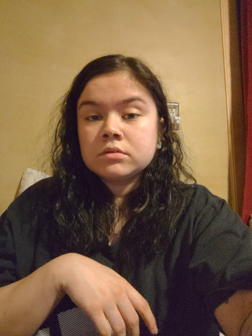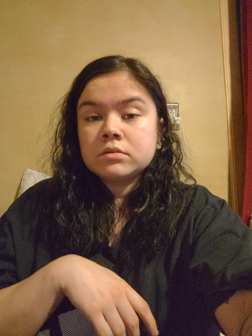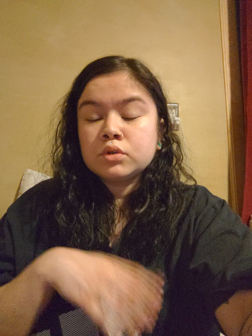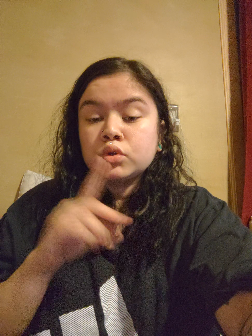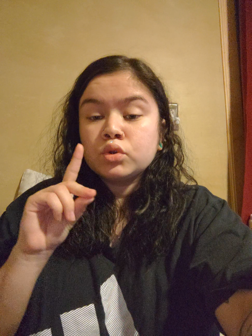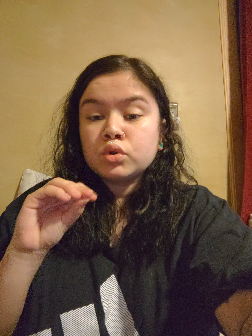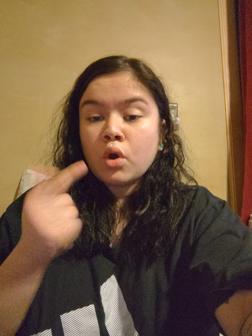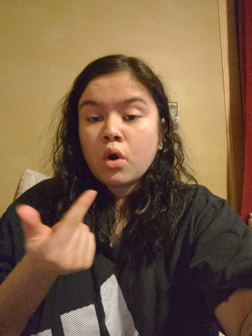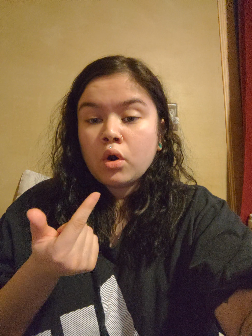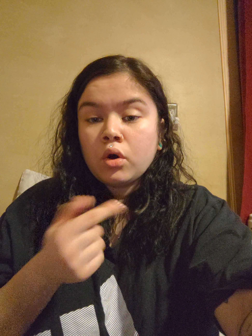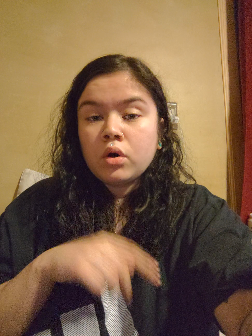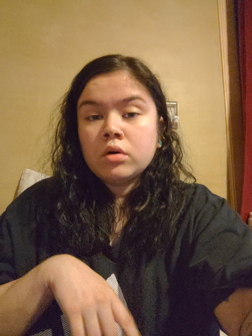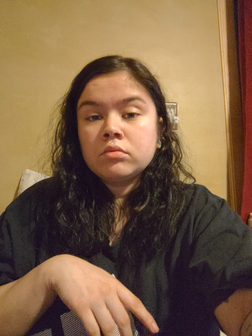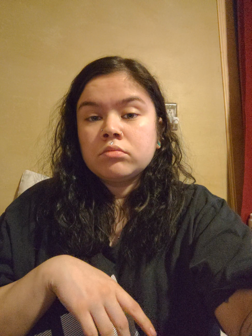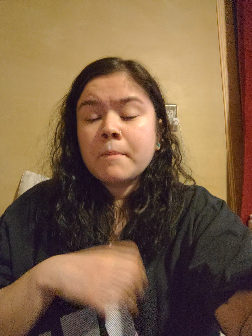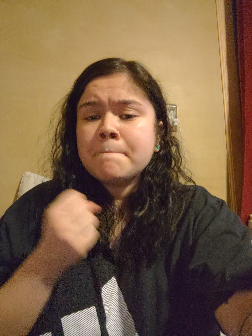dog